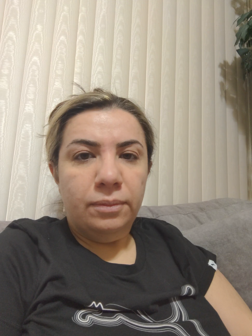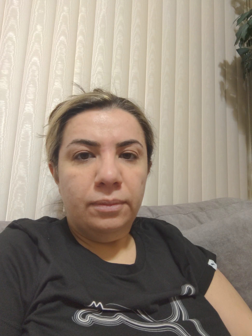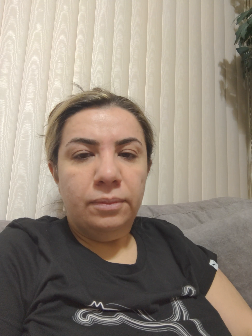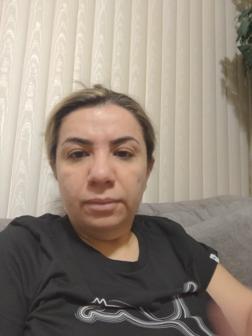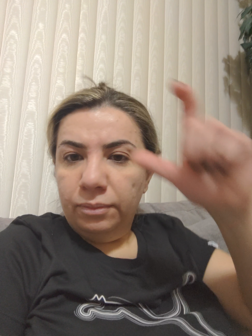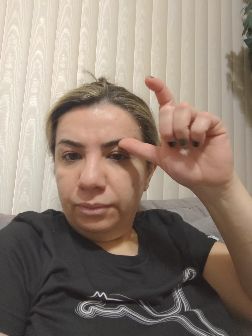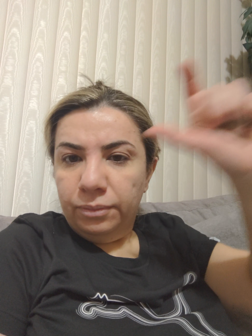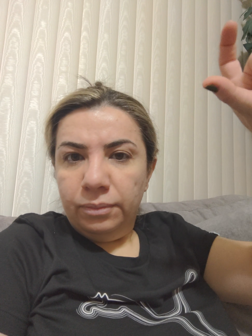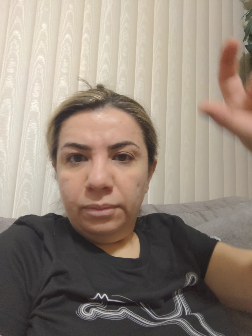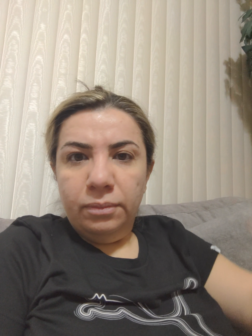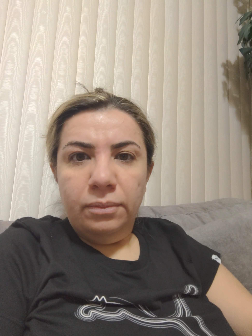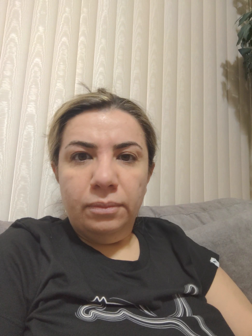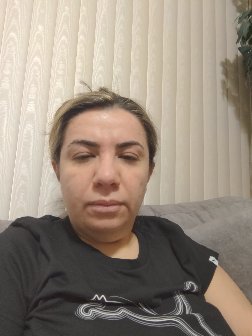moon